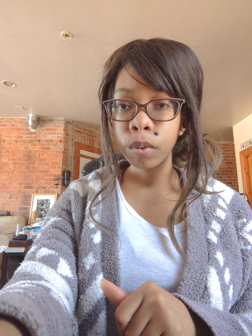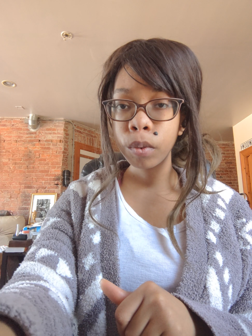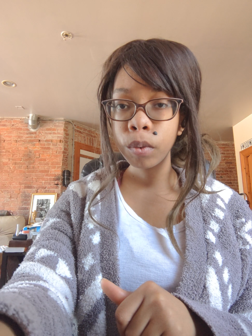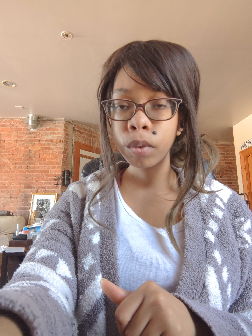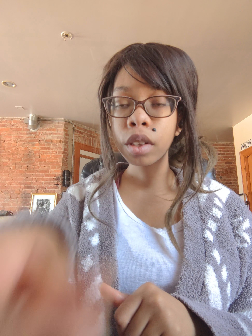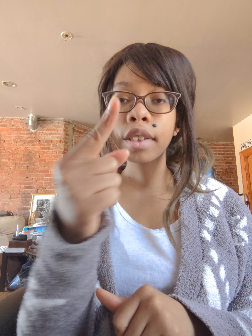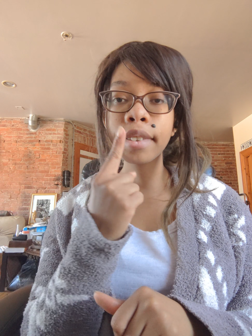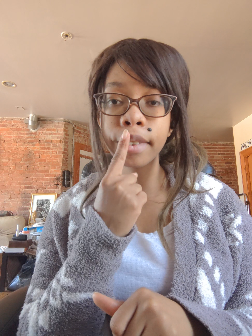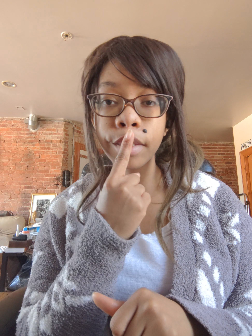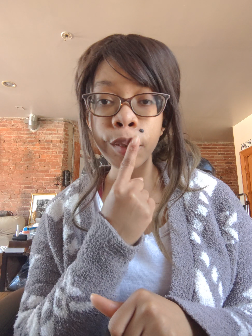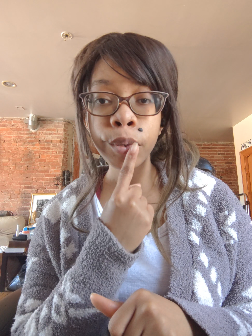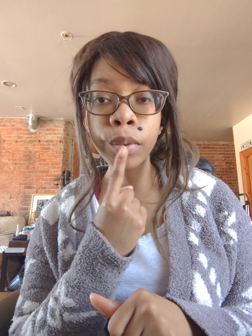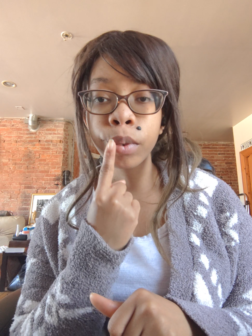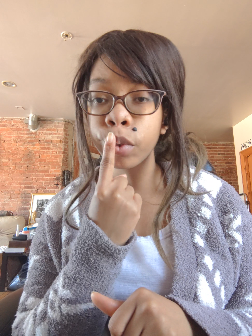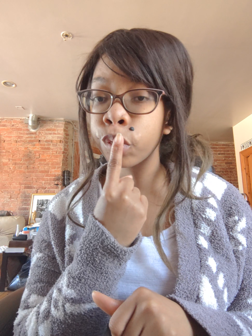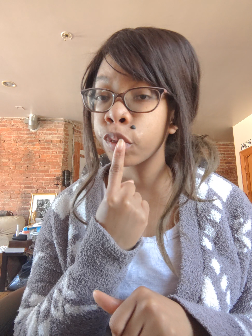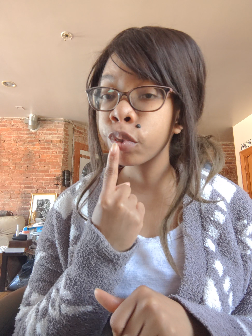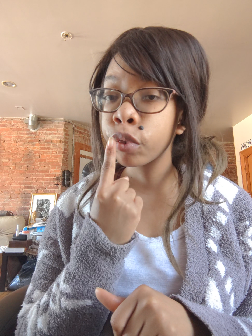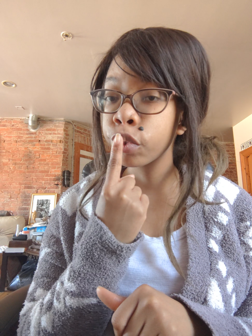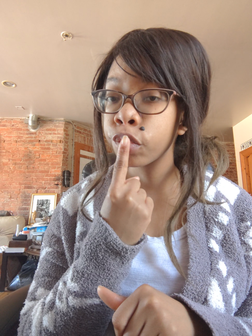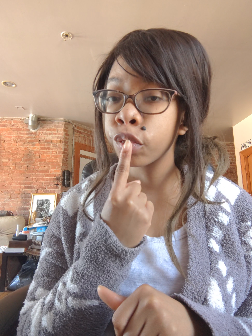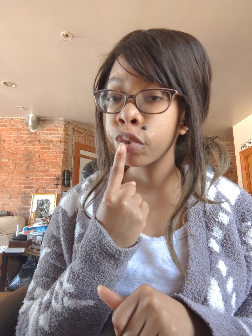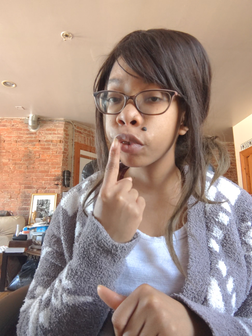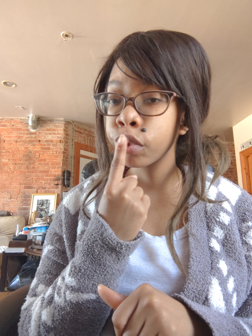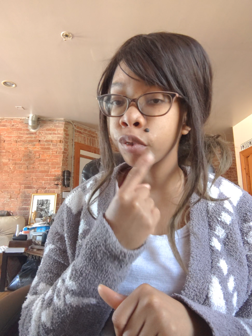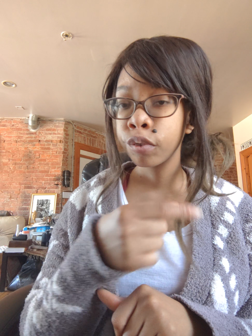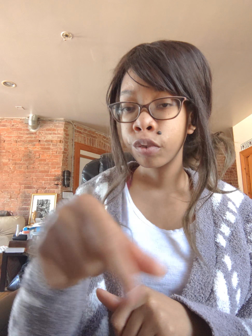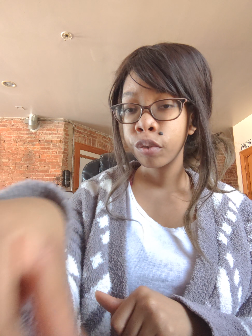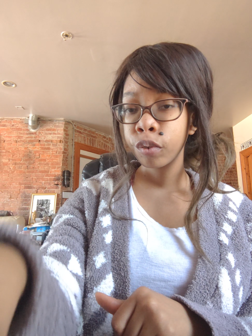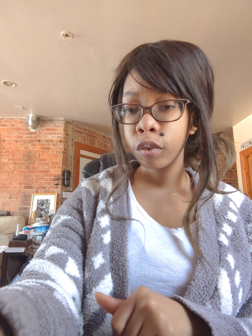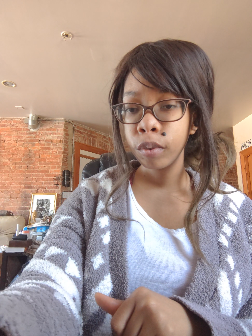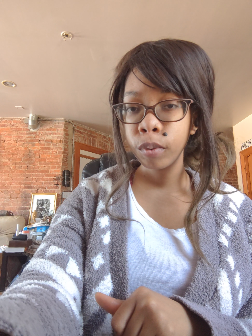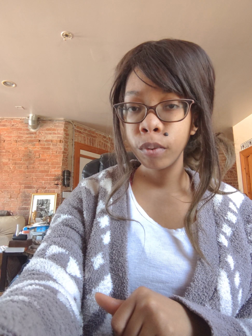lips